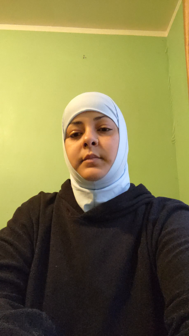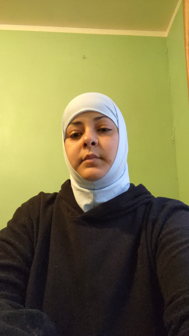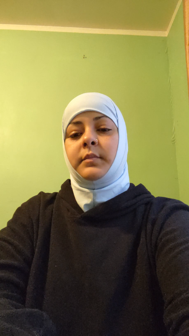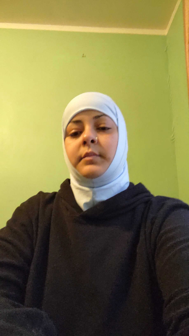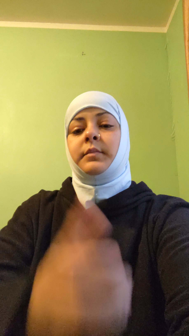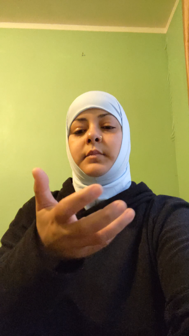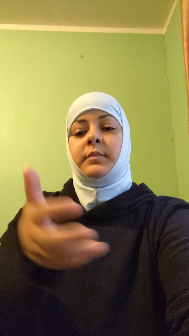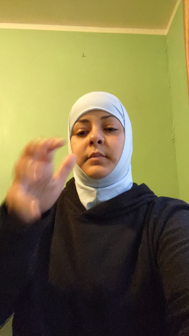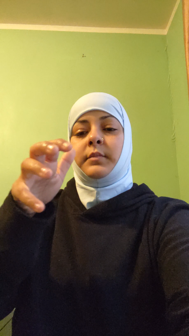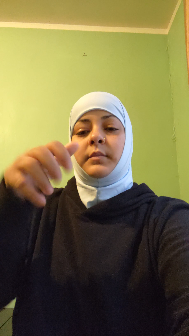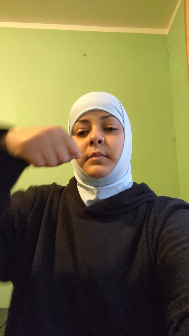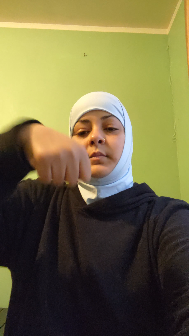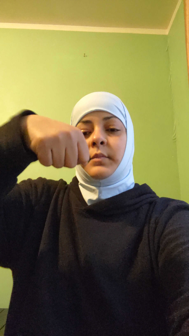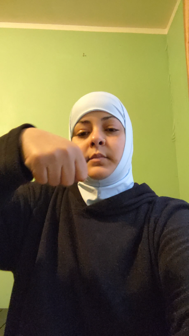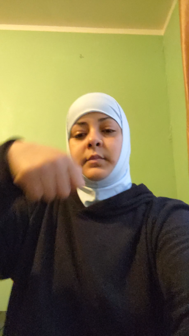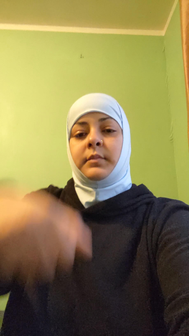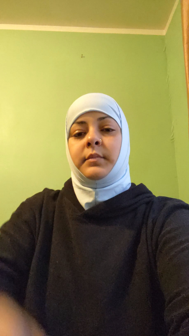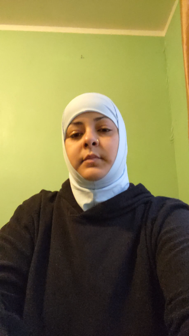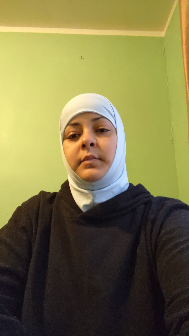bucket